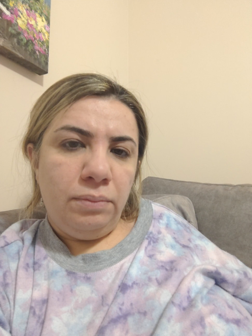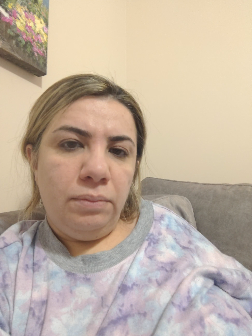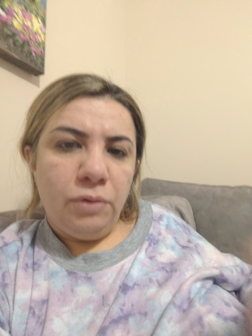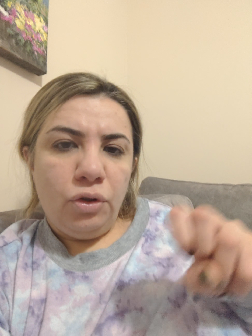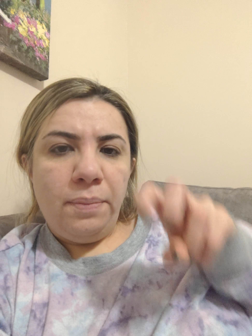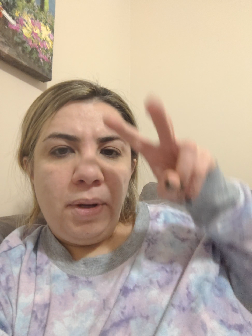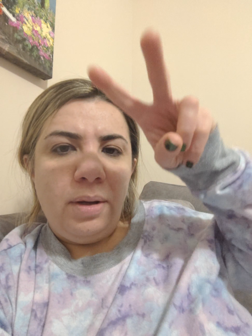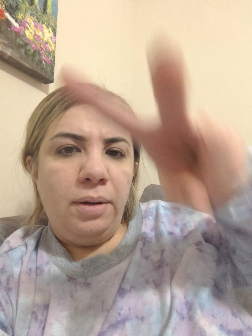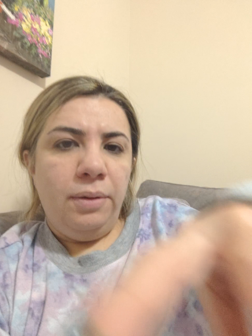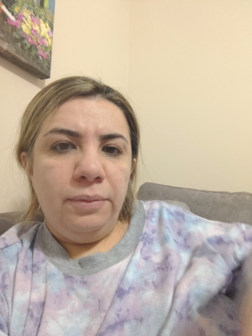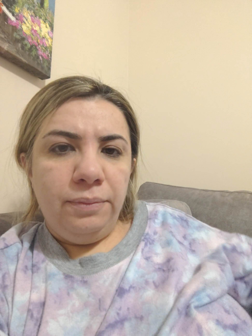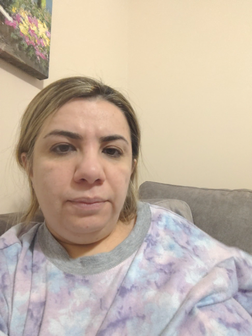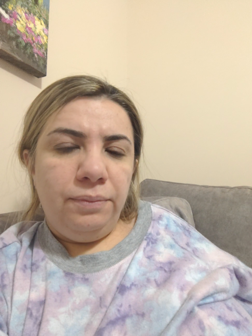jump